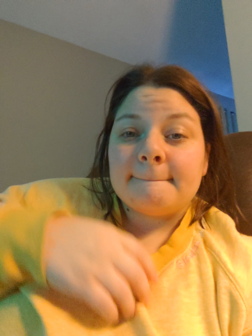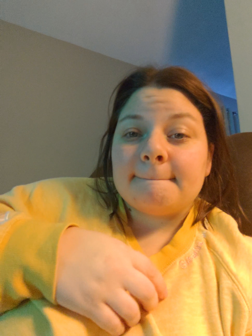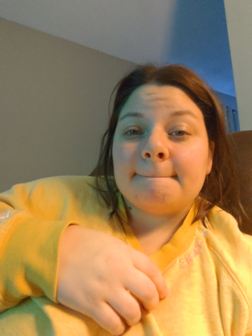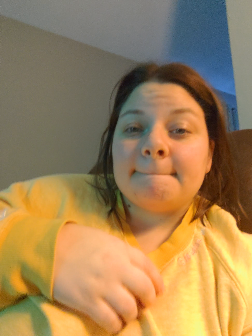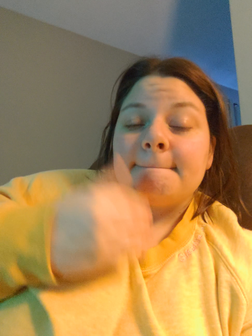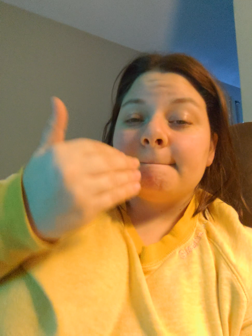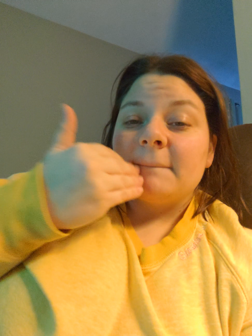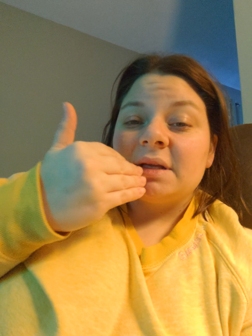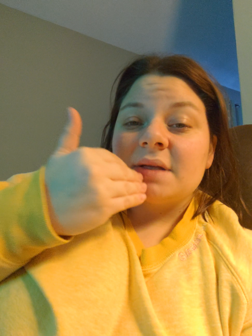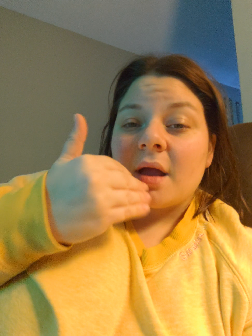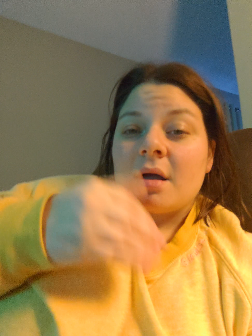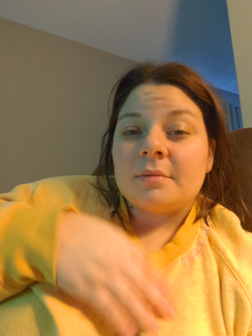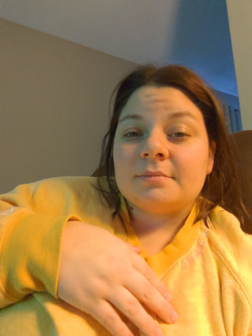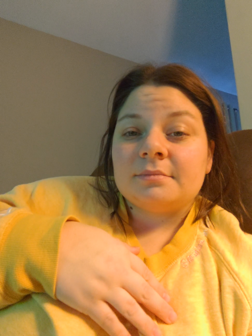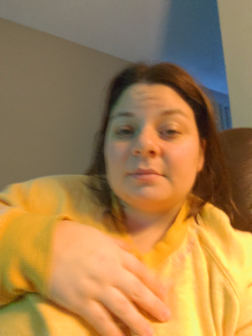pizza